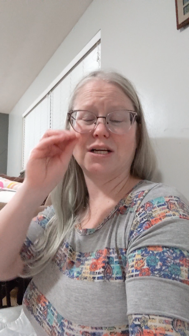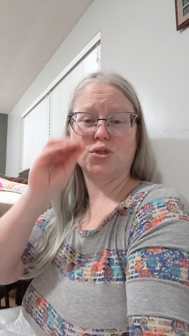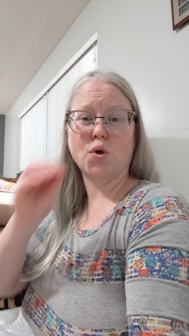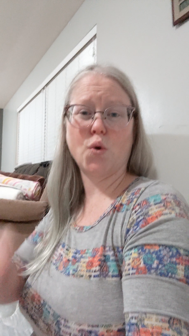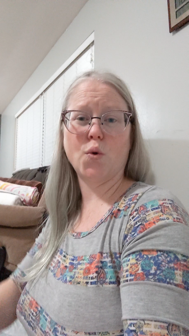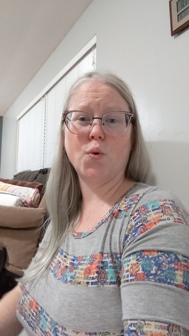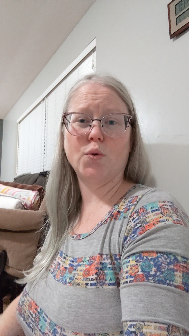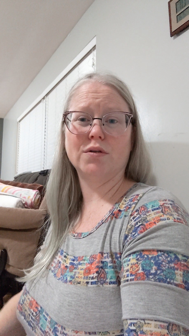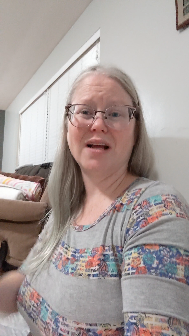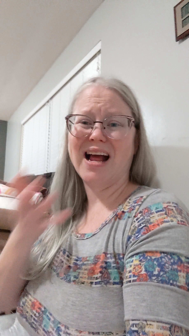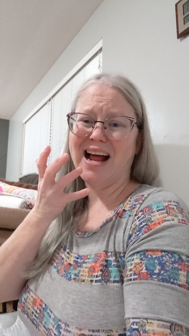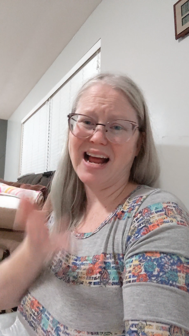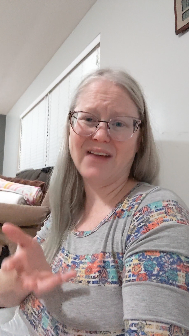heavy